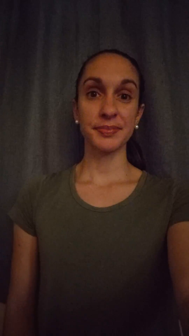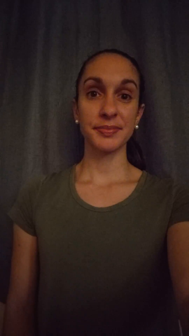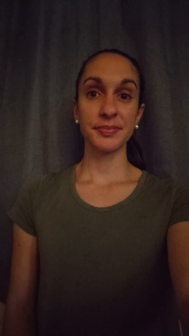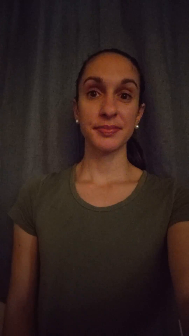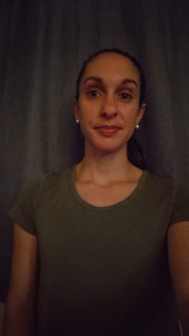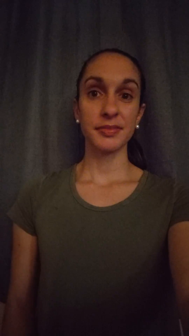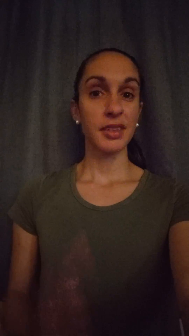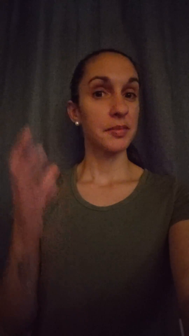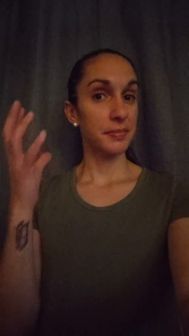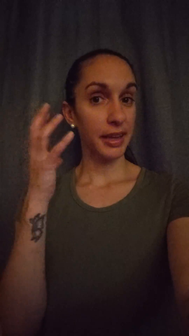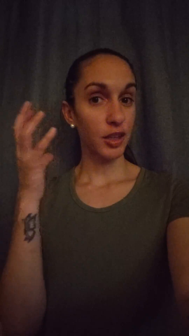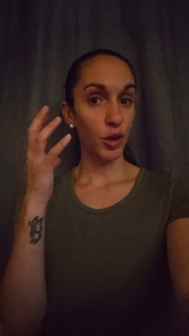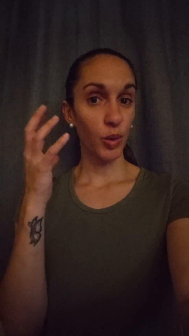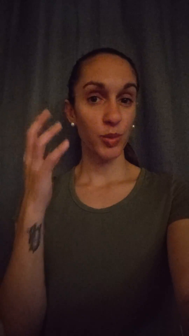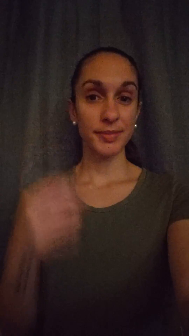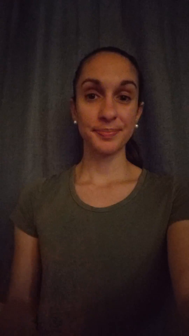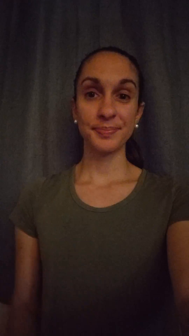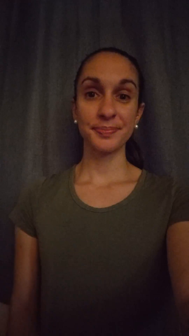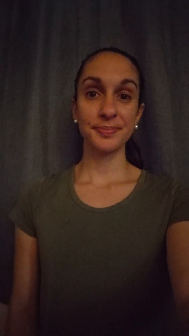pillow